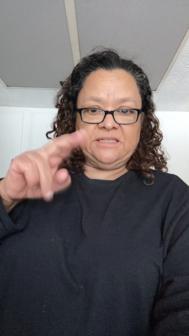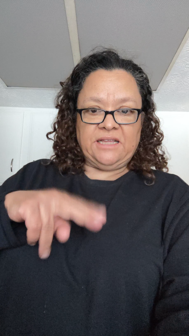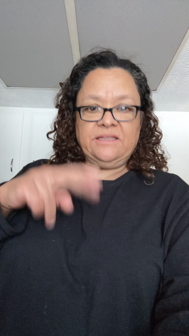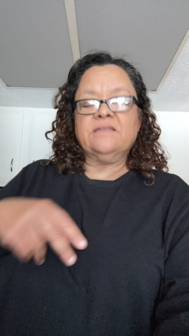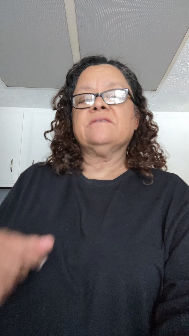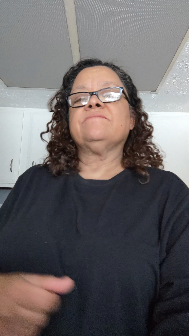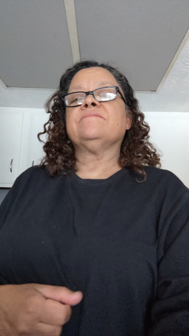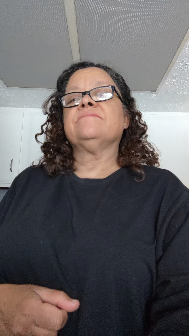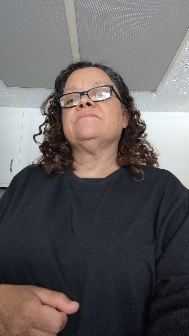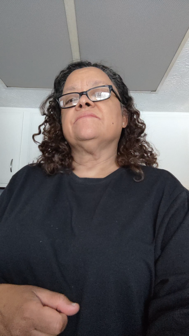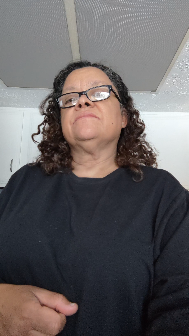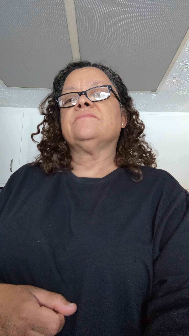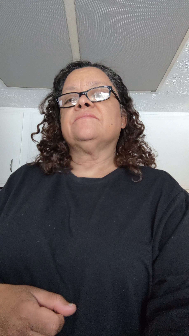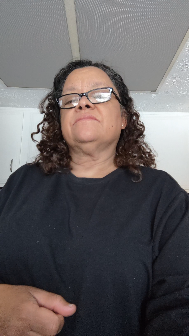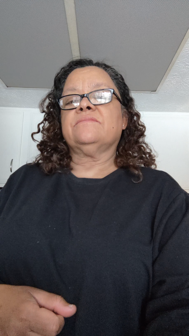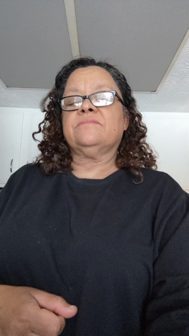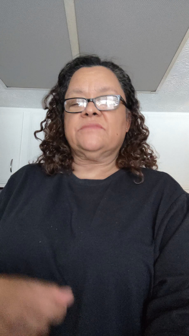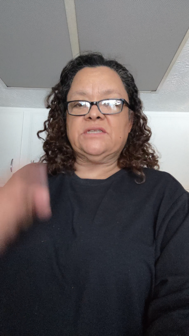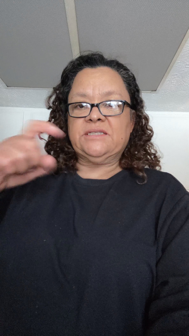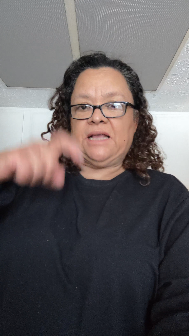should